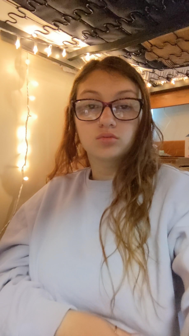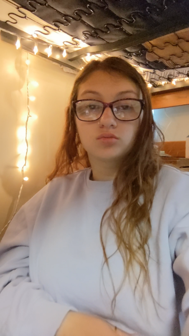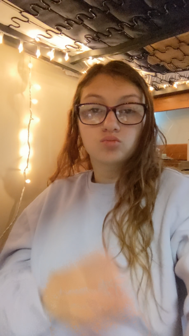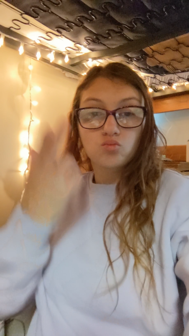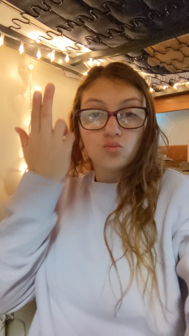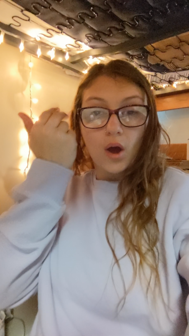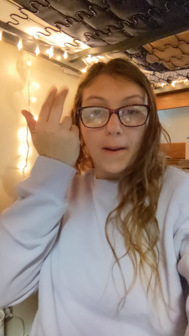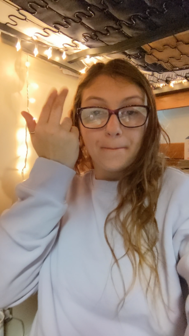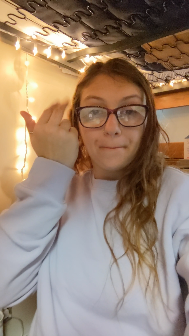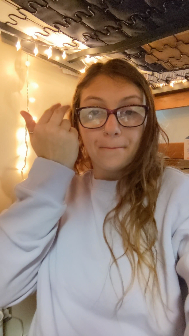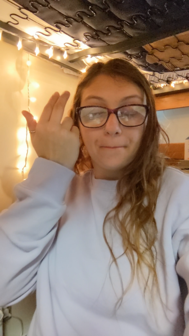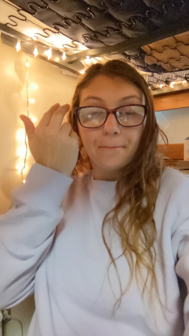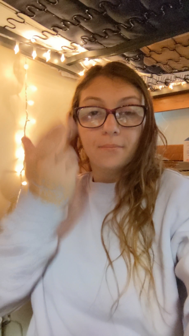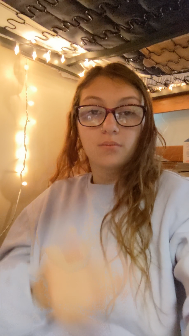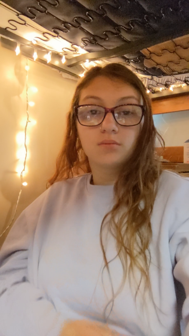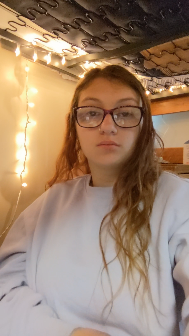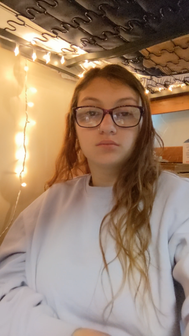rabbit